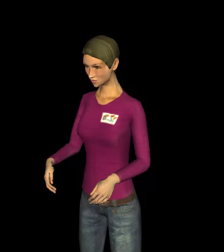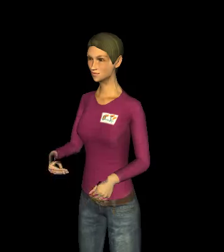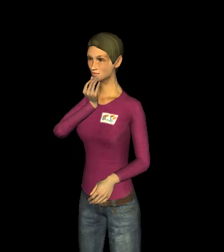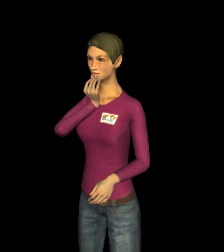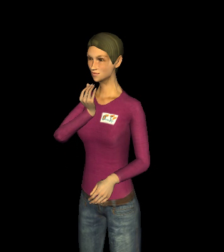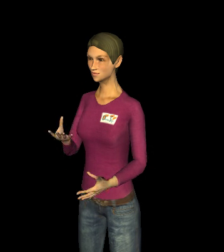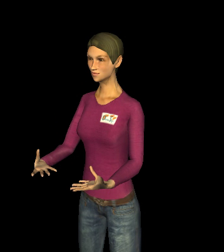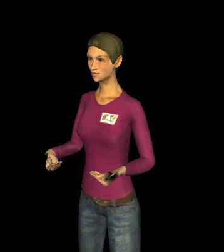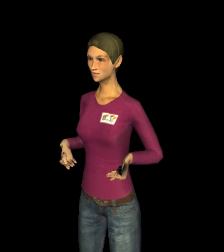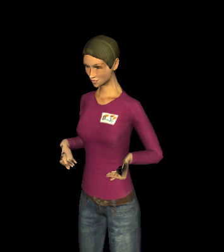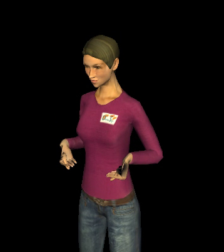مرحبا